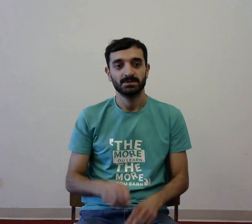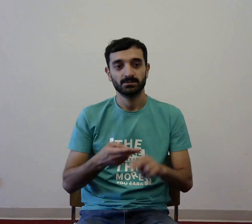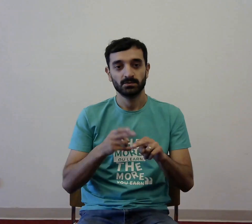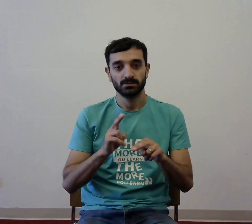bu